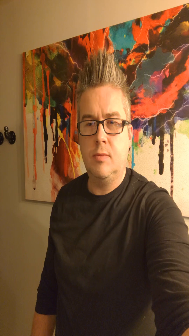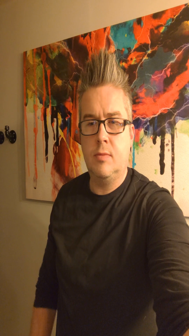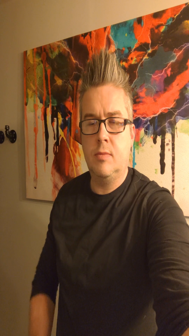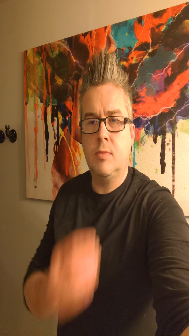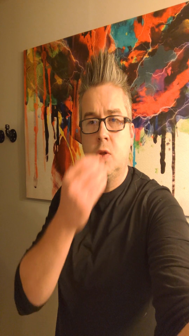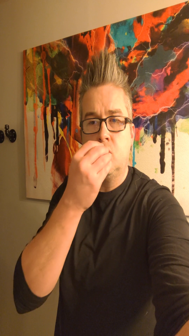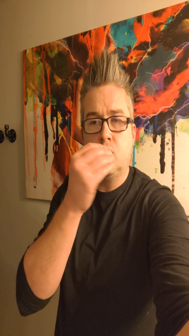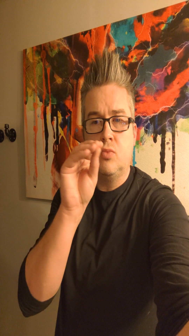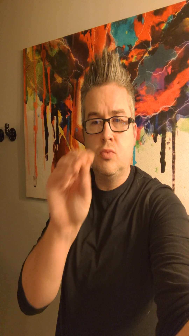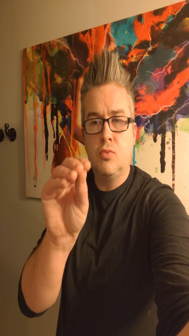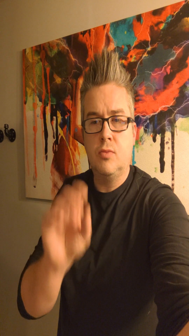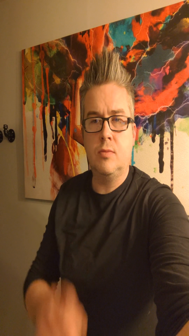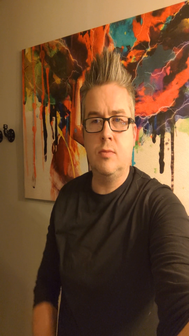kiss